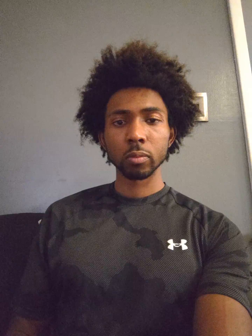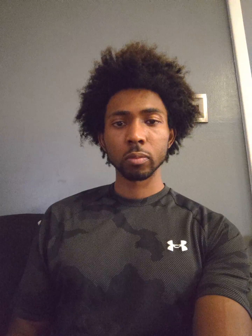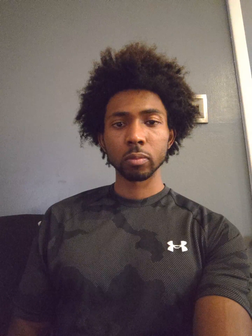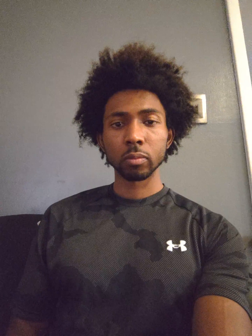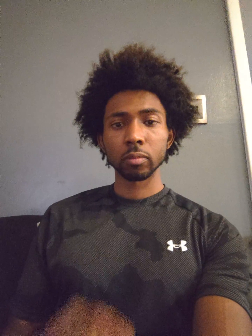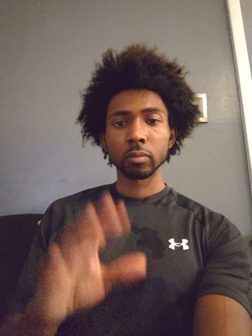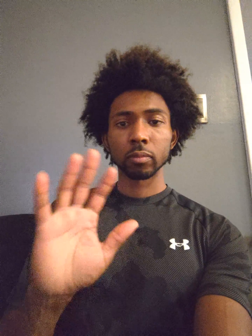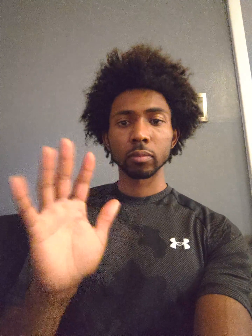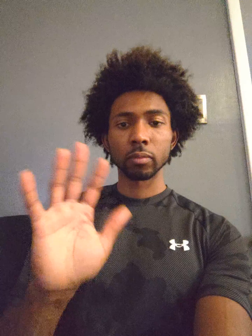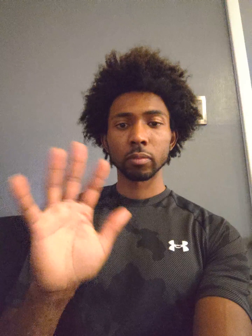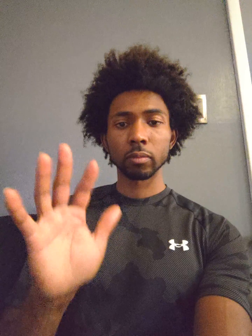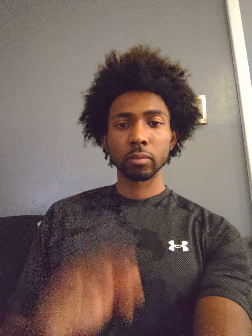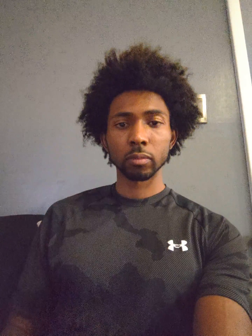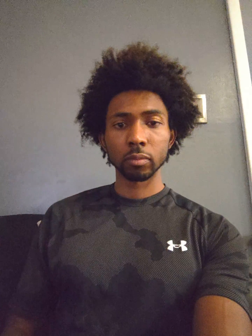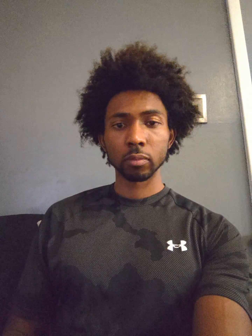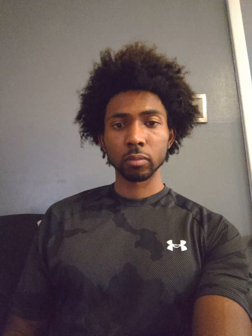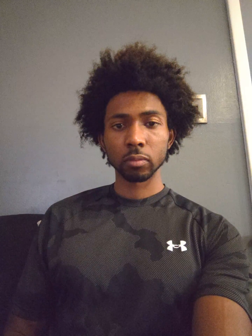hi